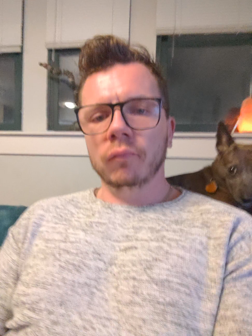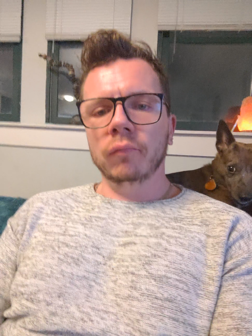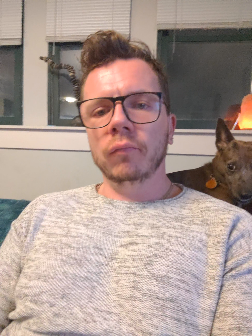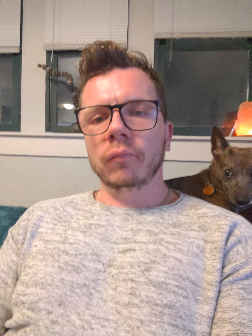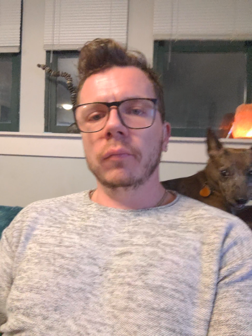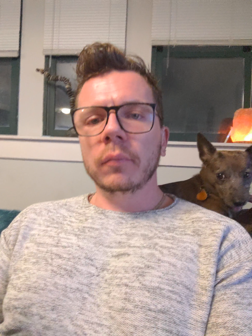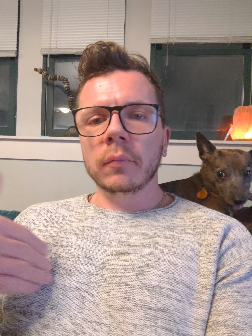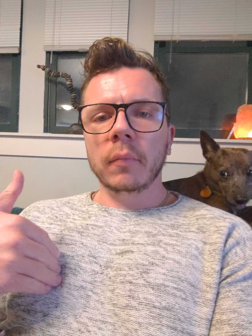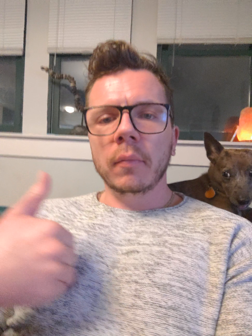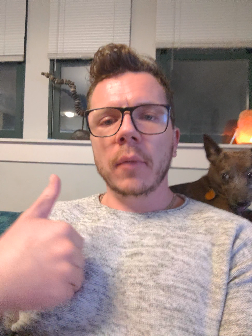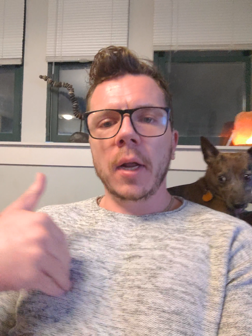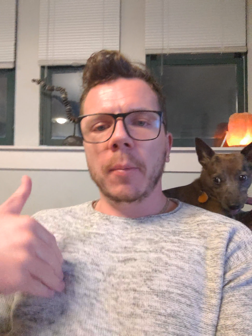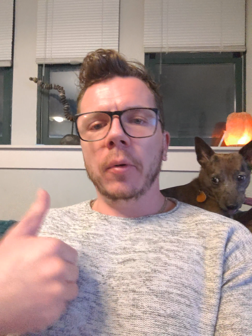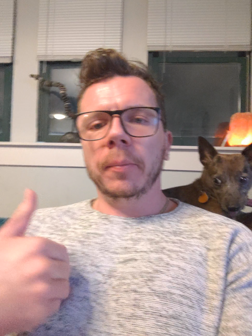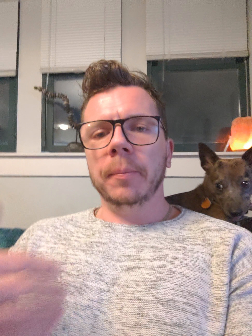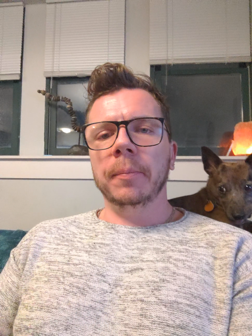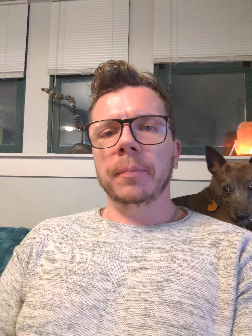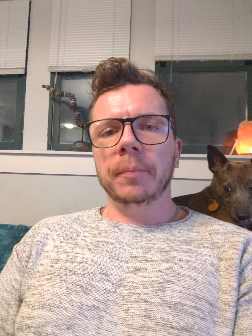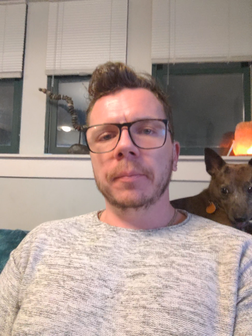animal